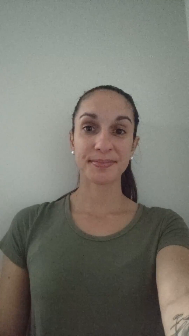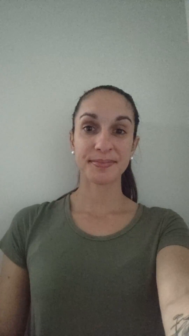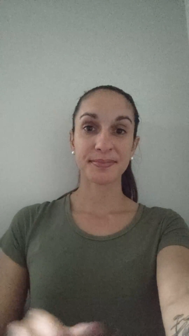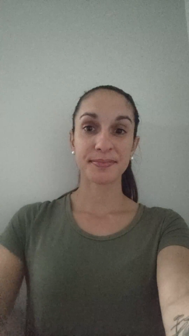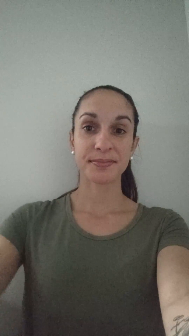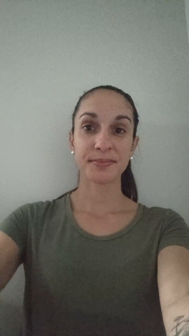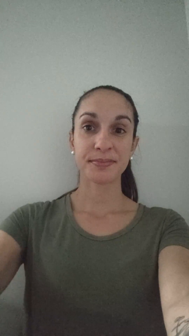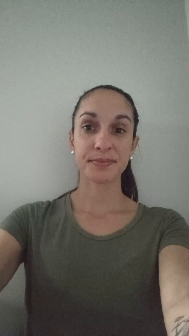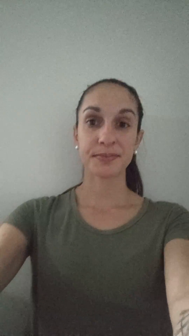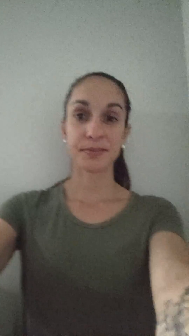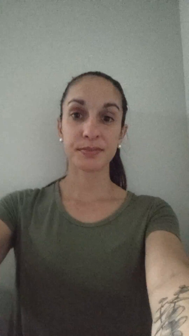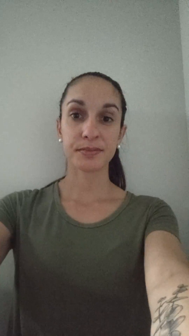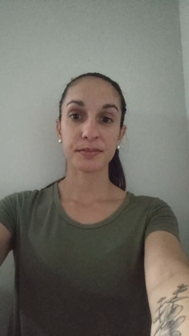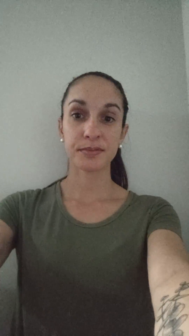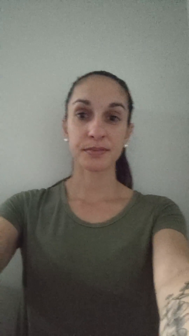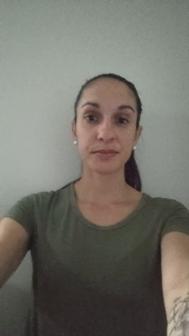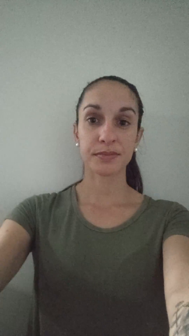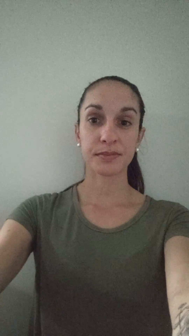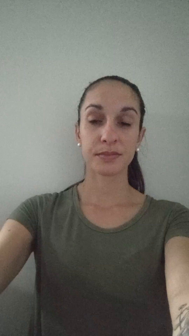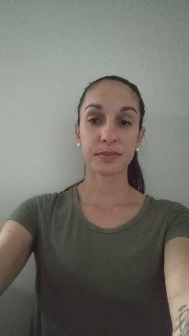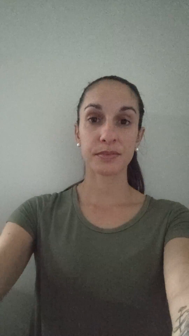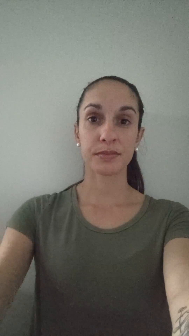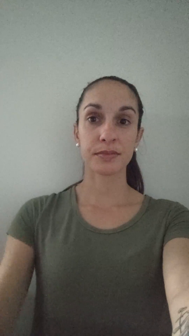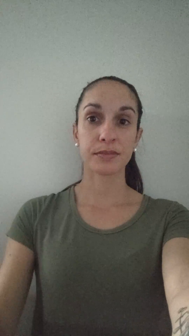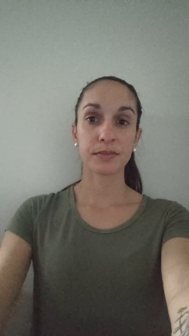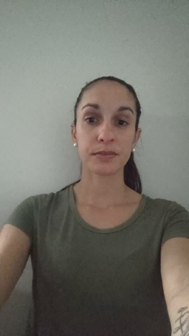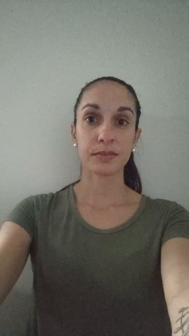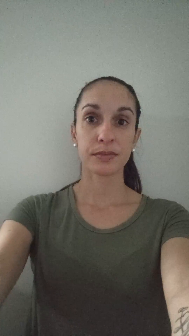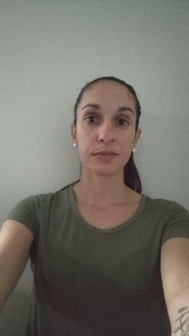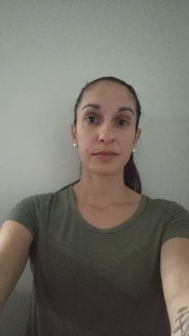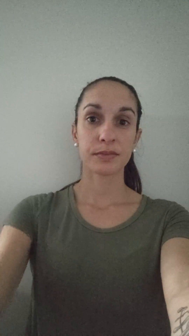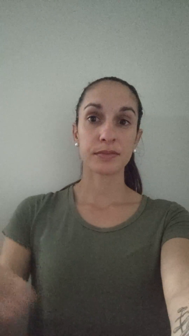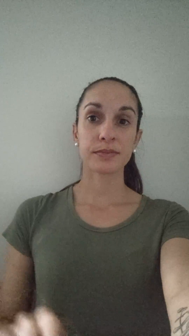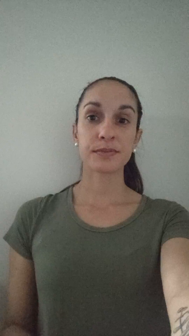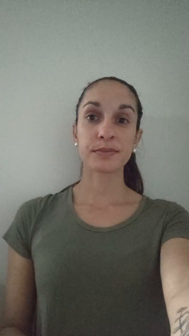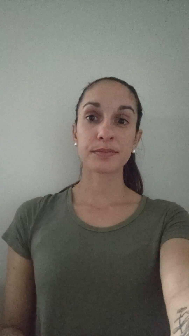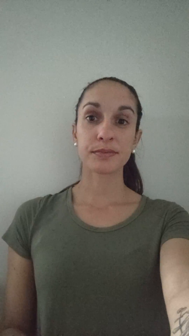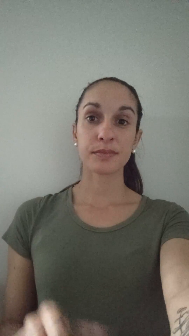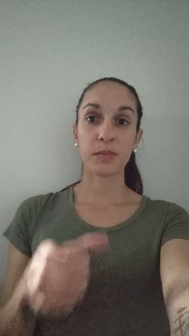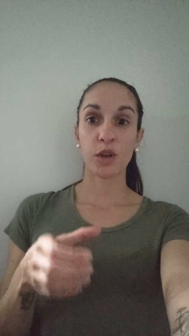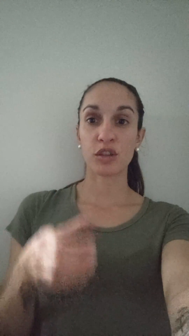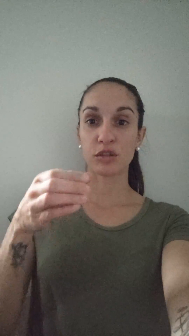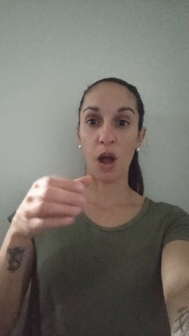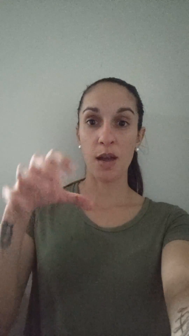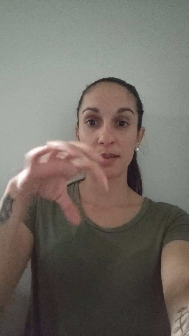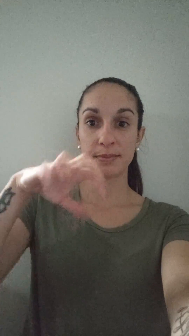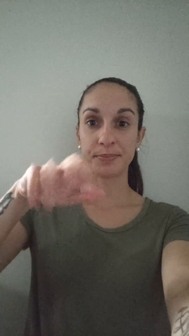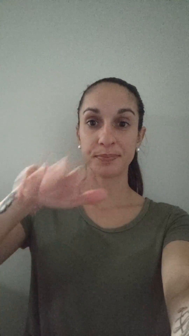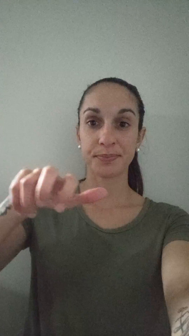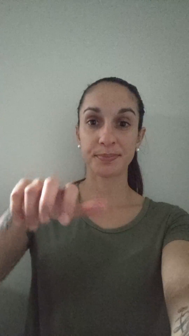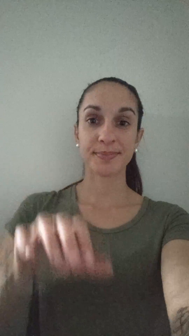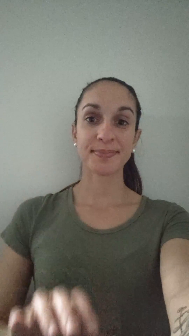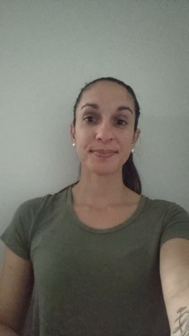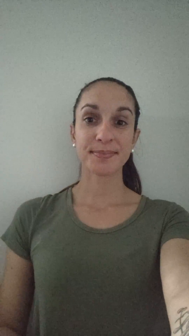jar